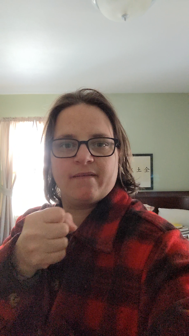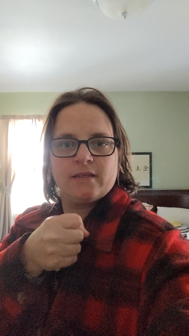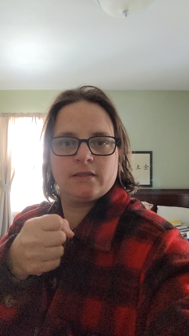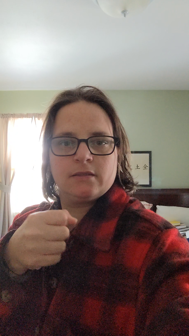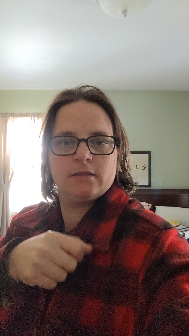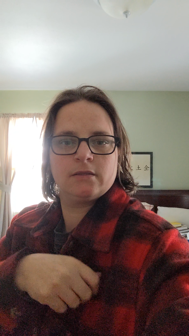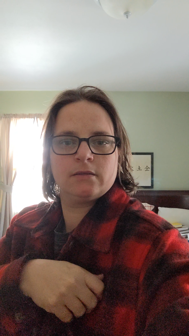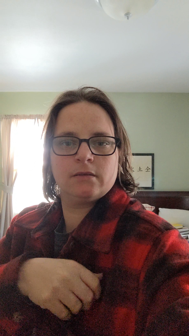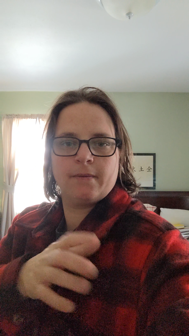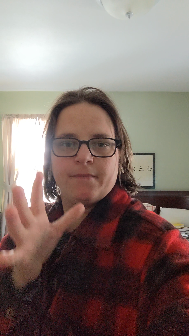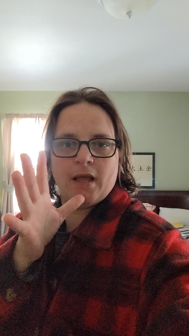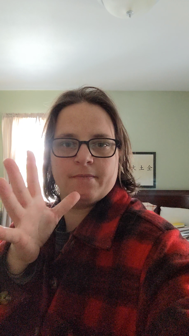mommy